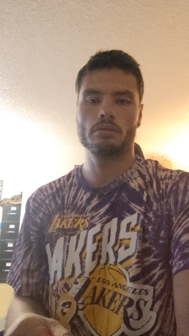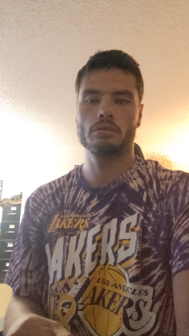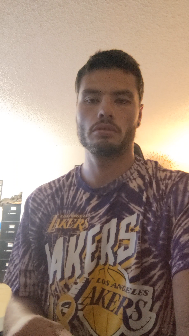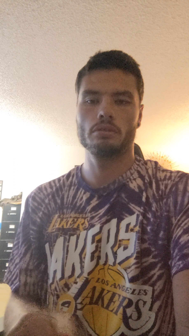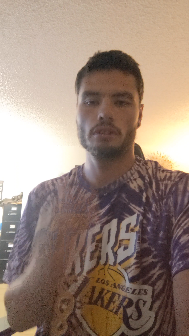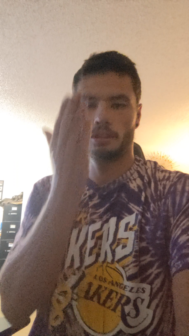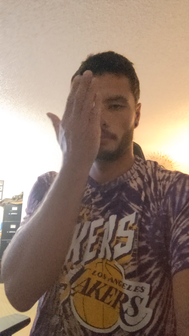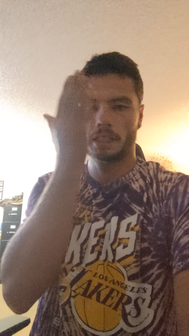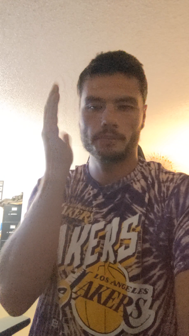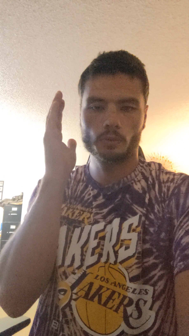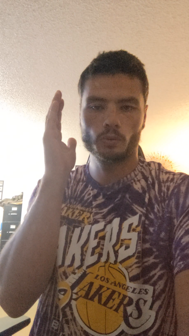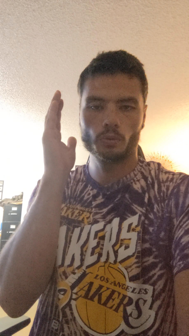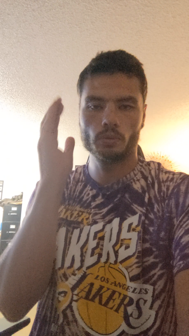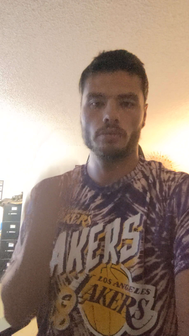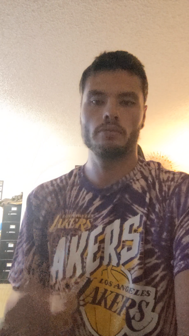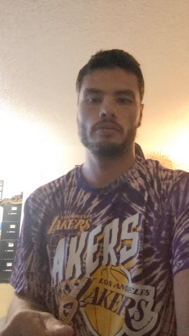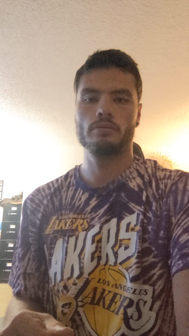peekaboo